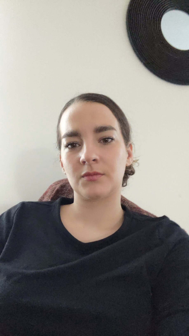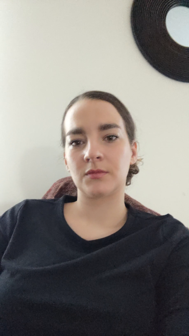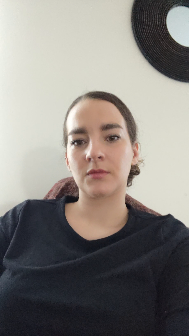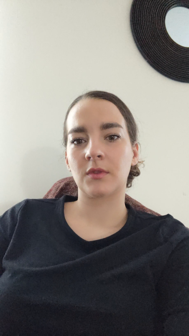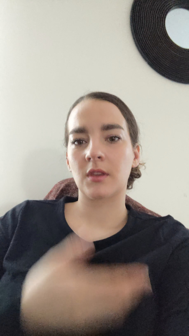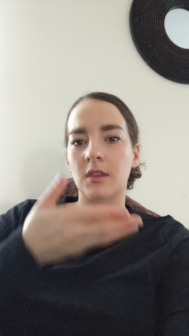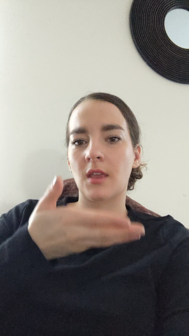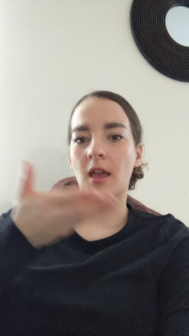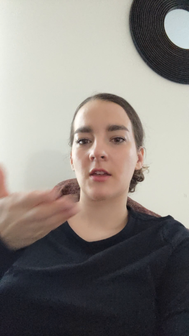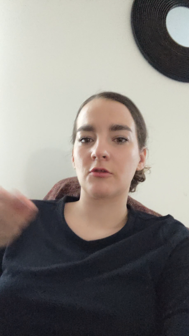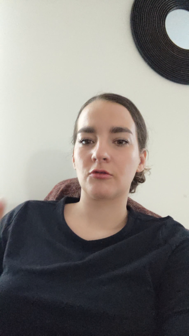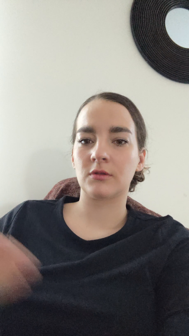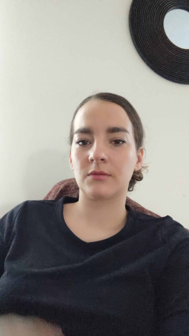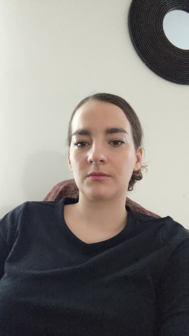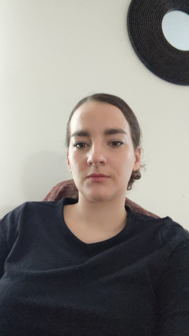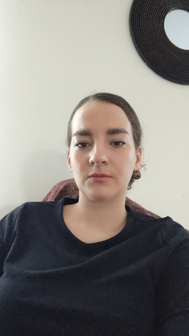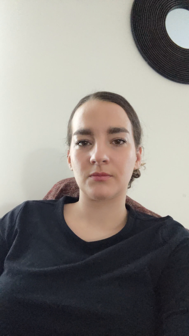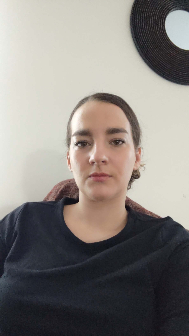carry